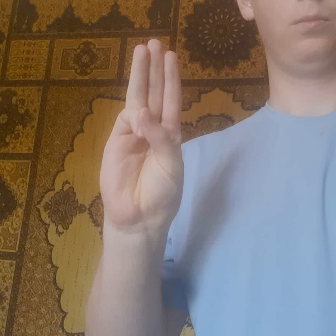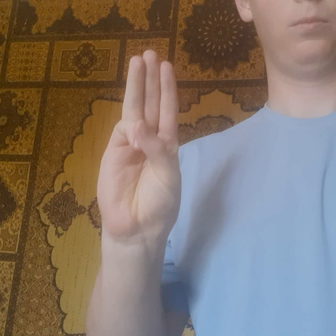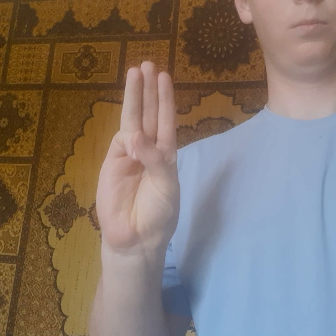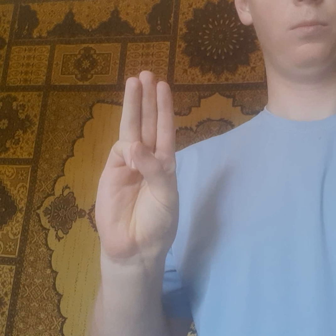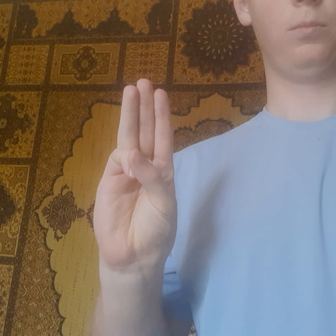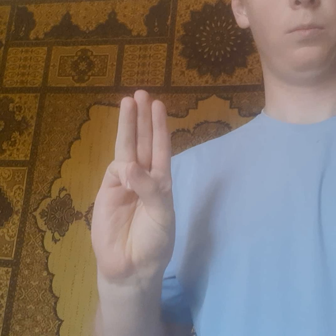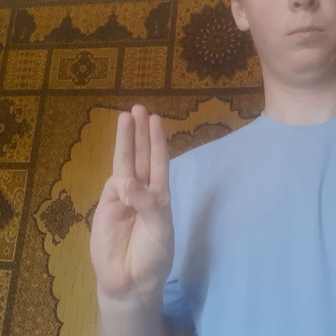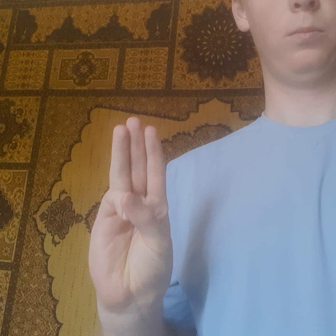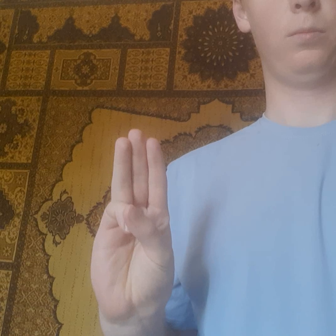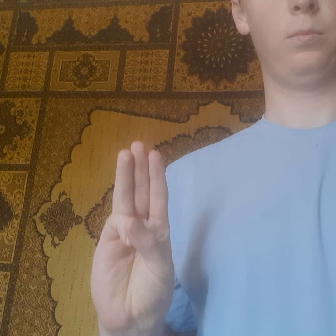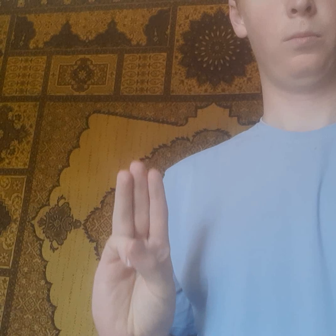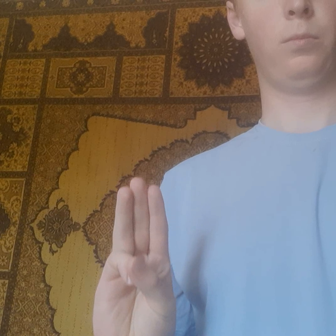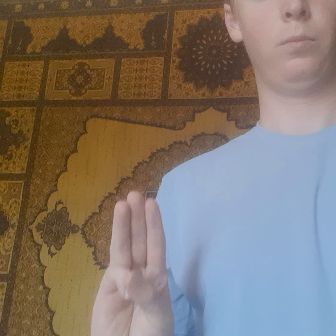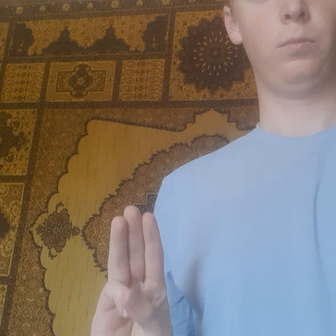Щ